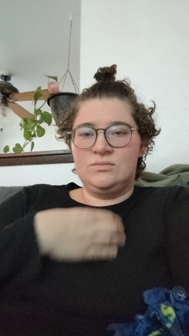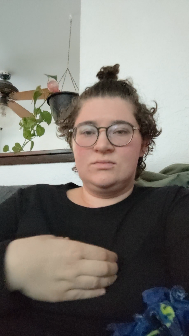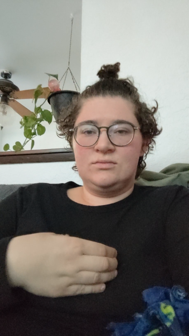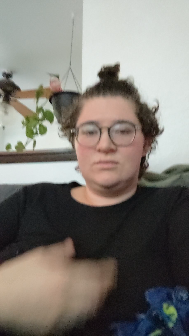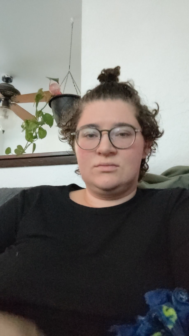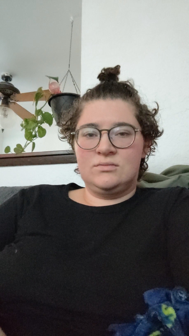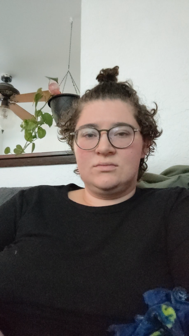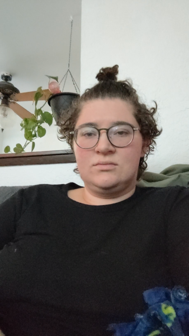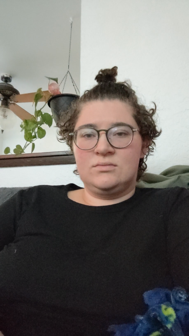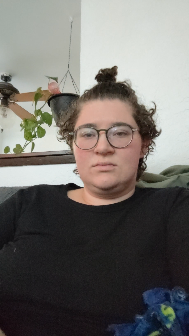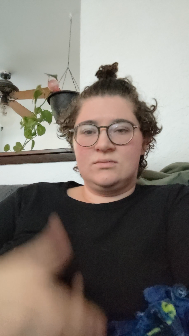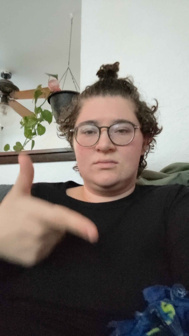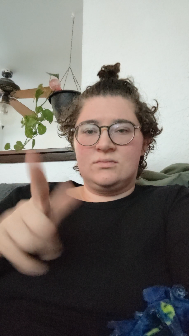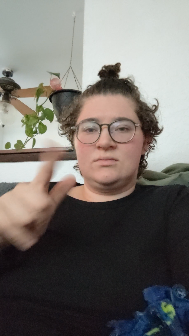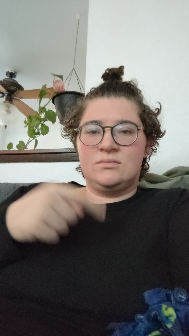let me